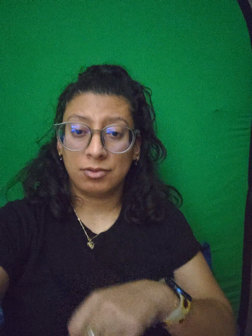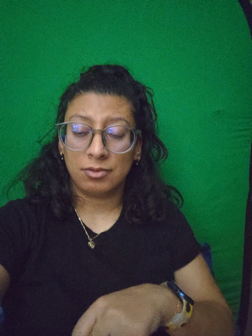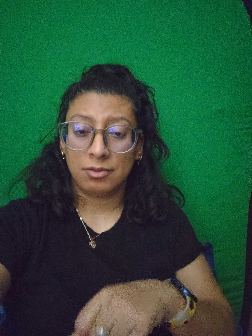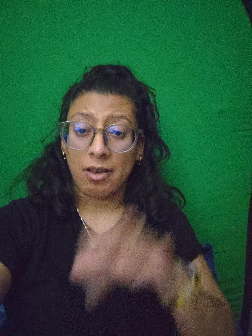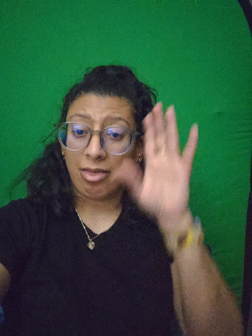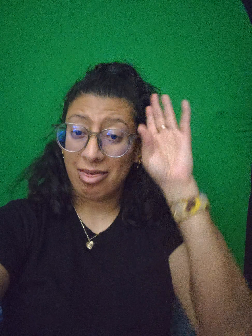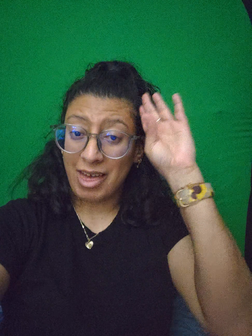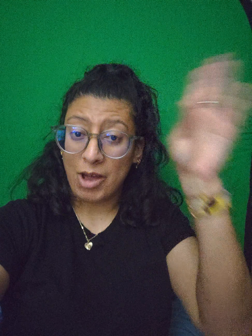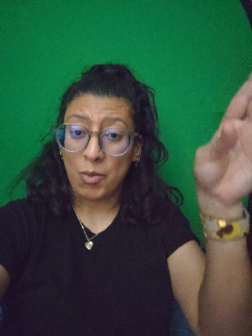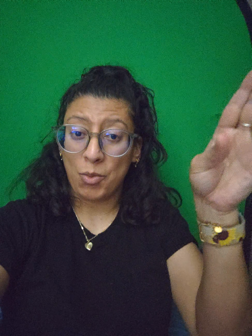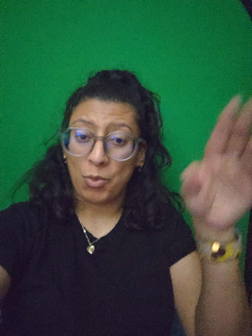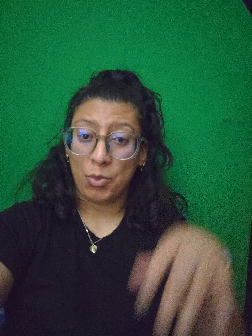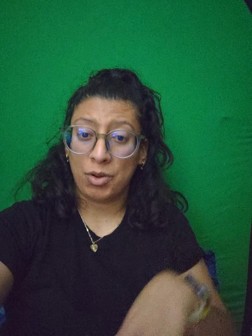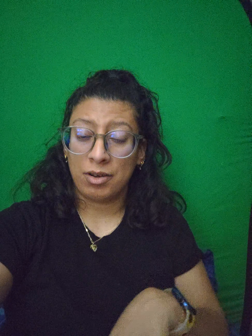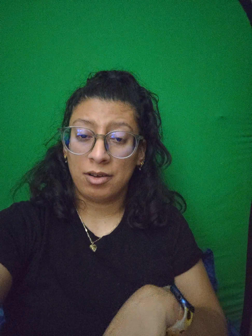hello